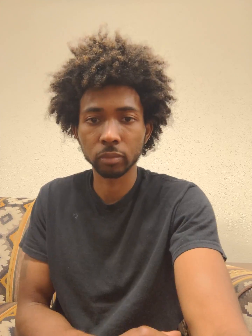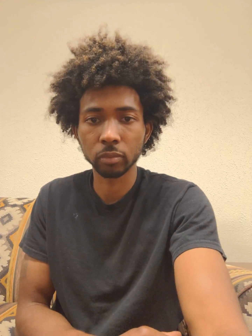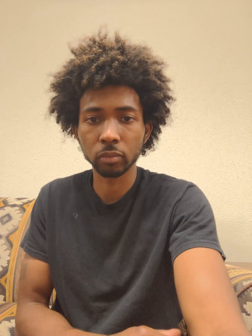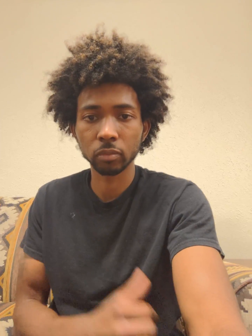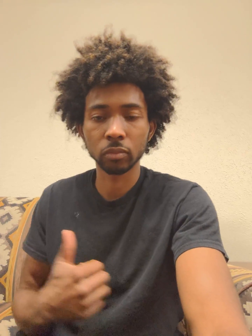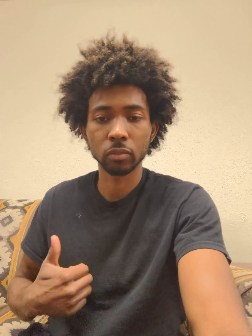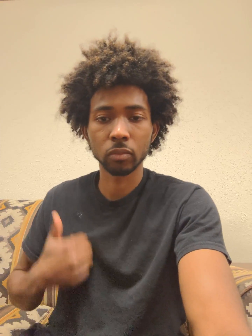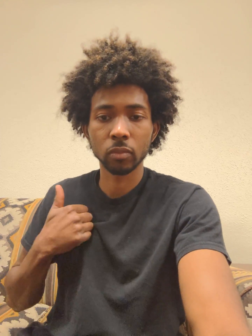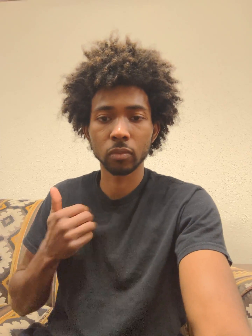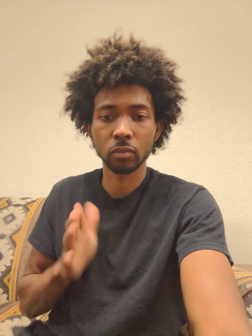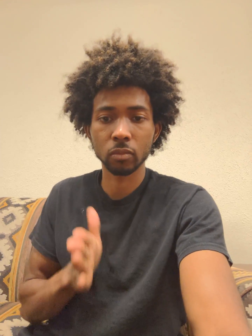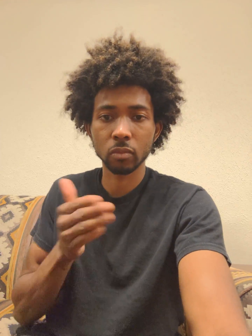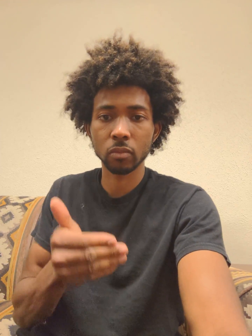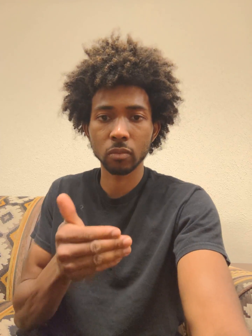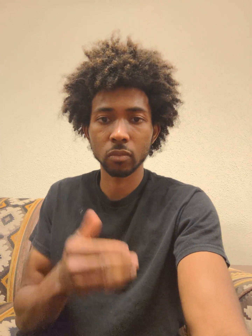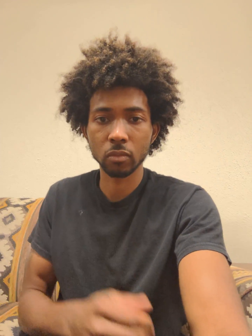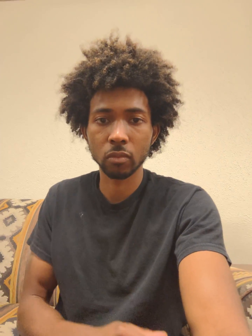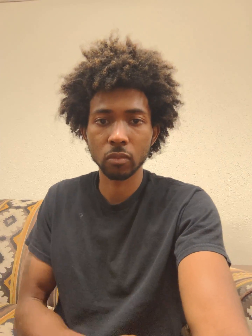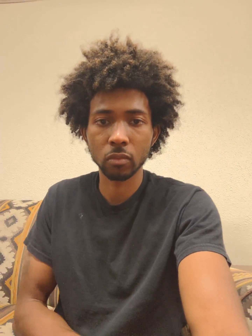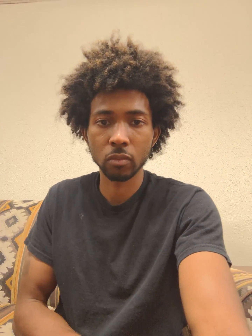living room